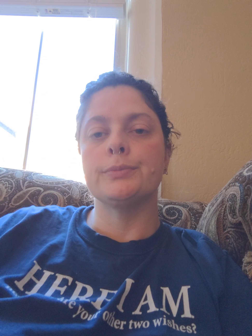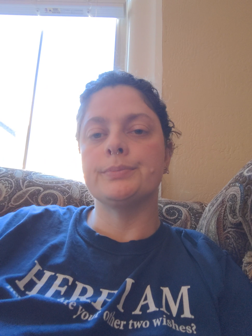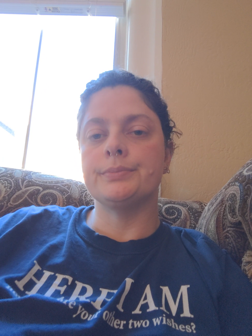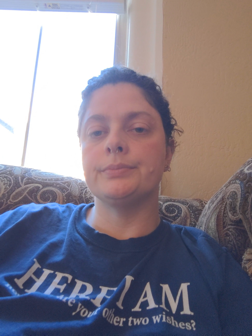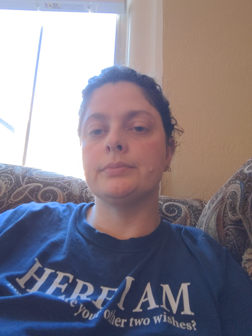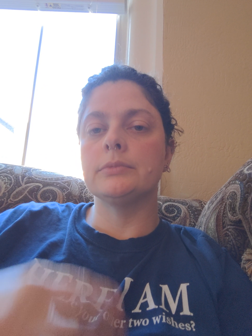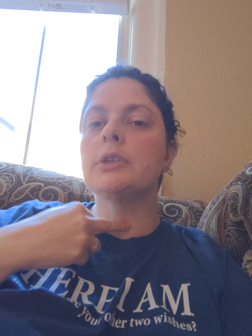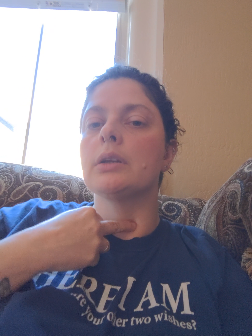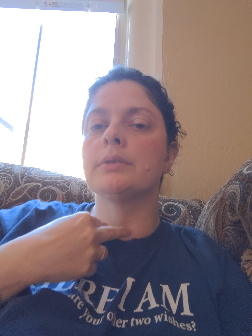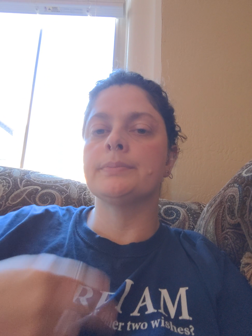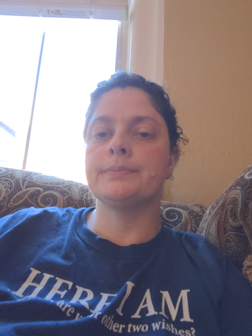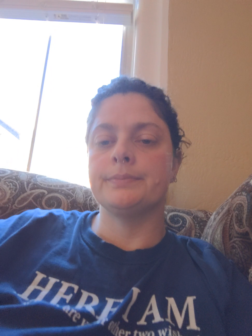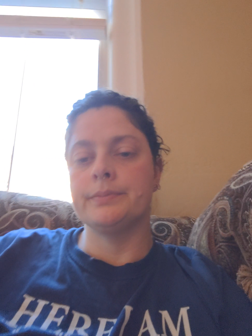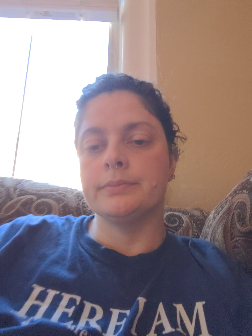stuck